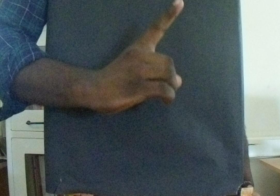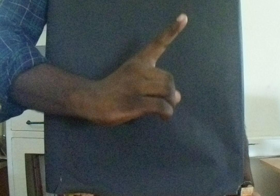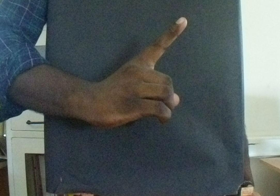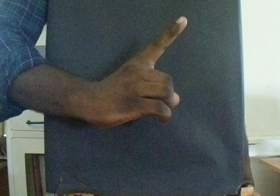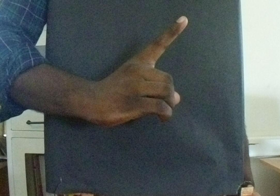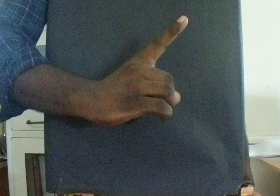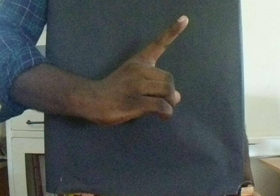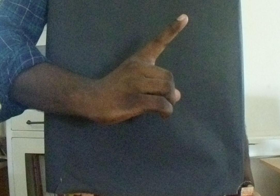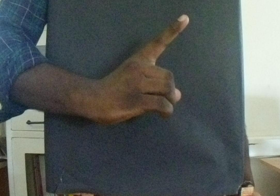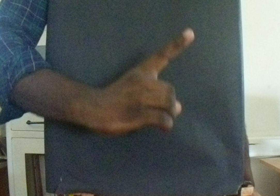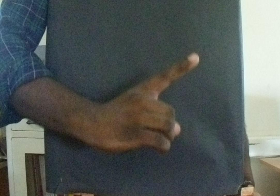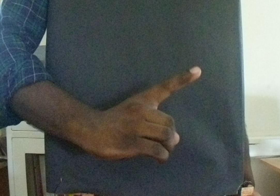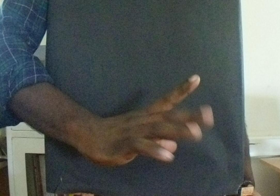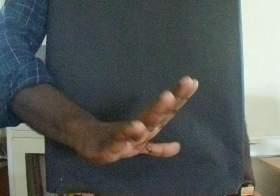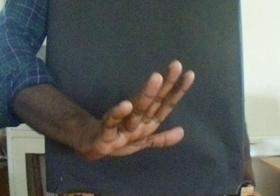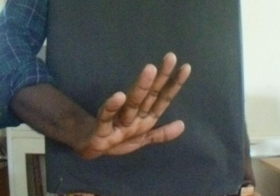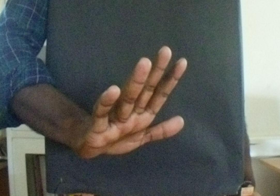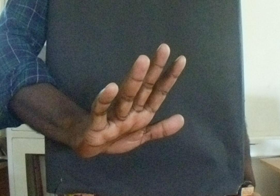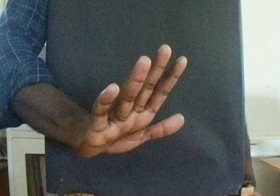hot